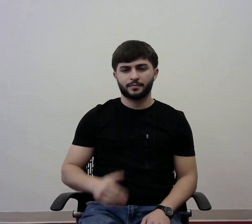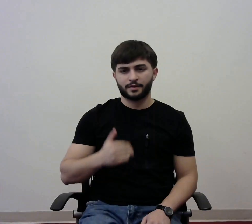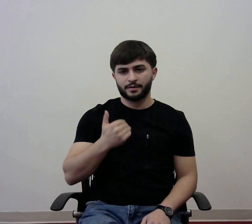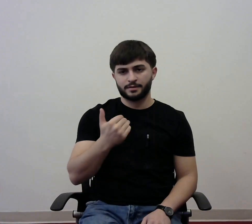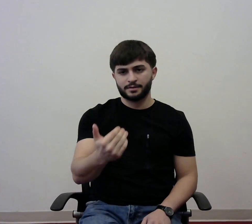siz